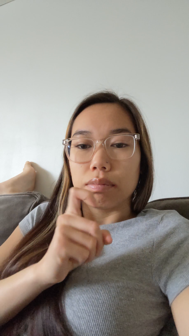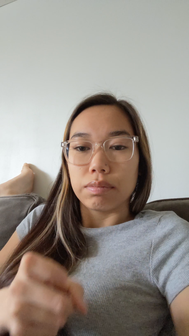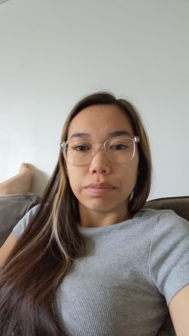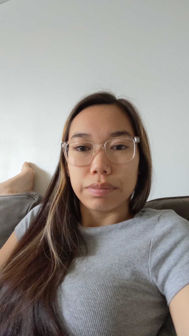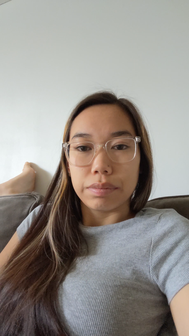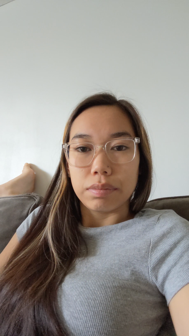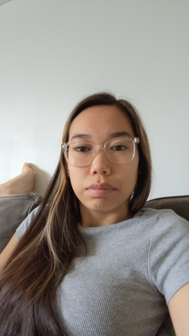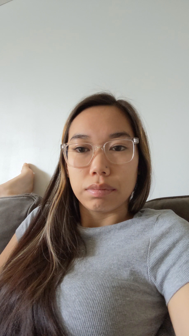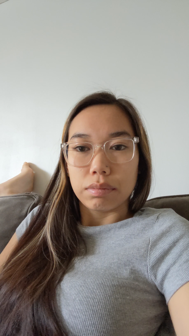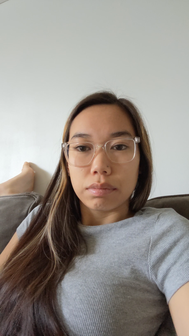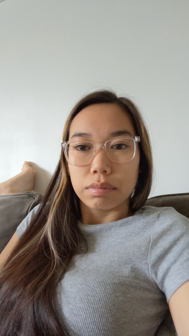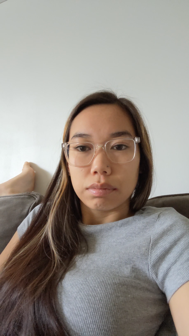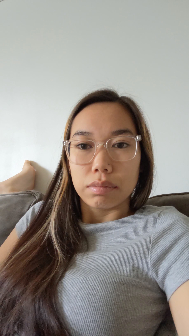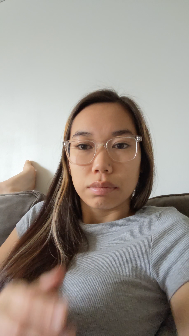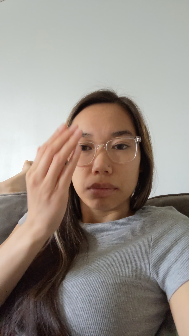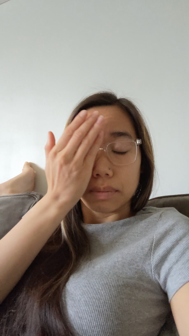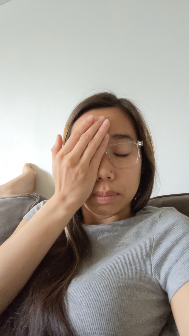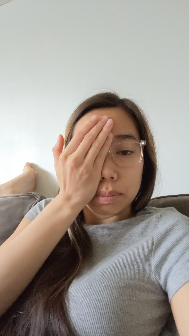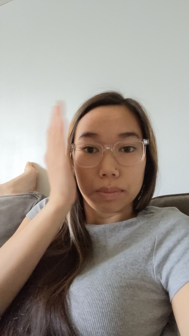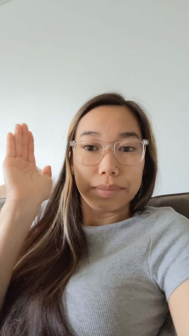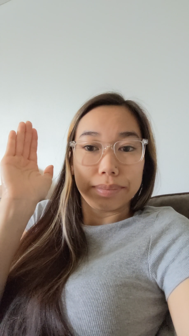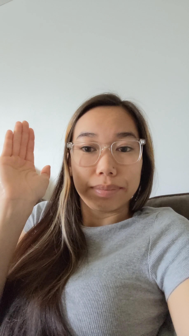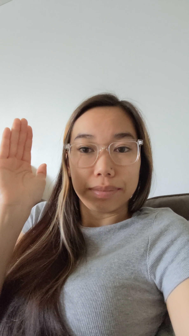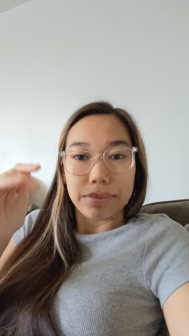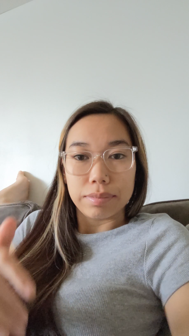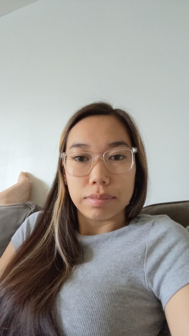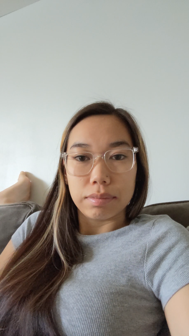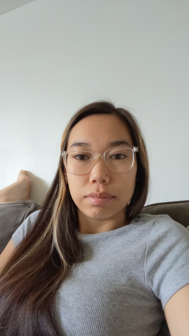peekaboo